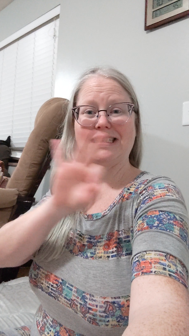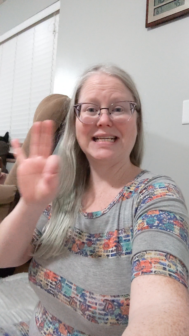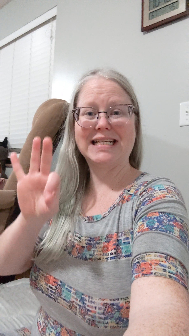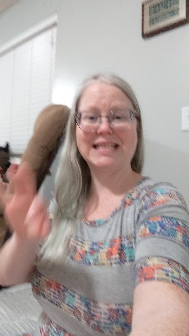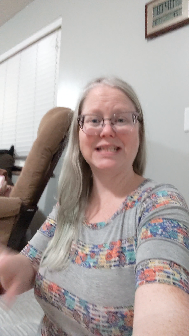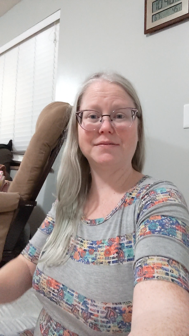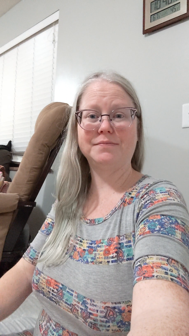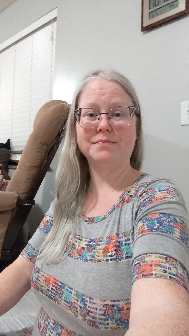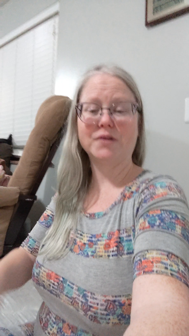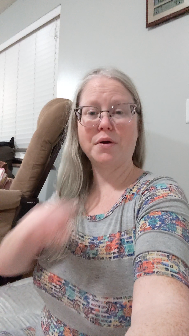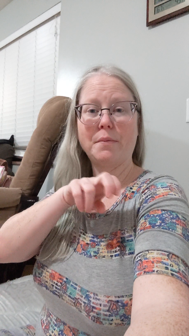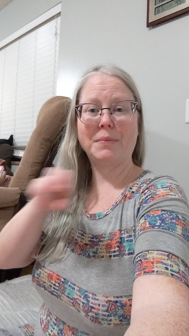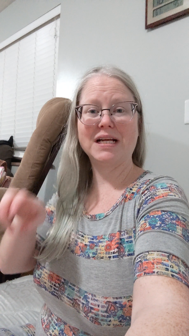bench